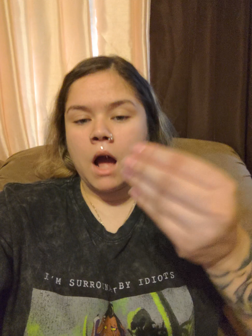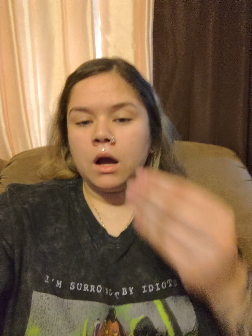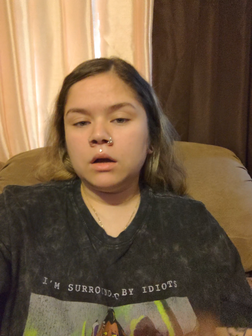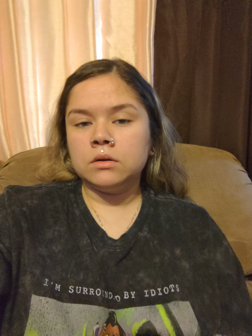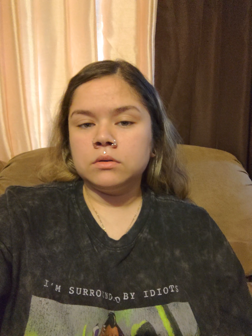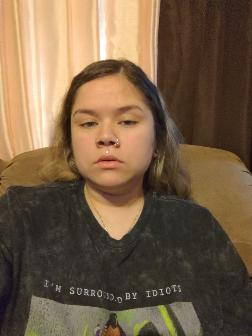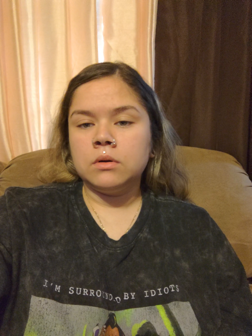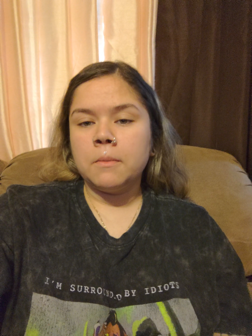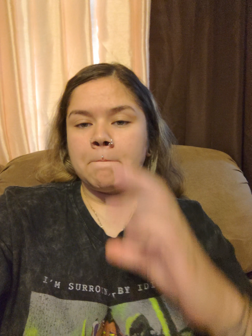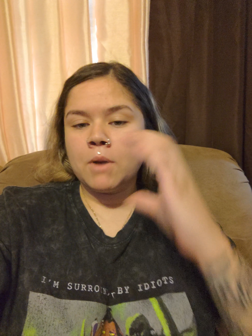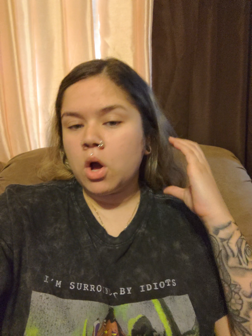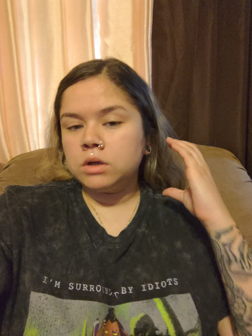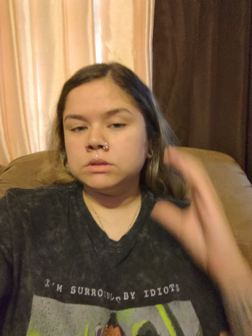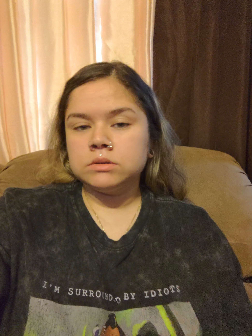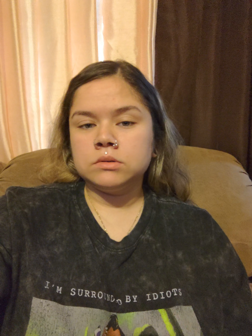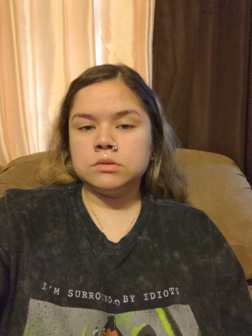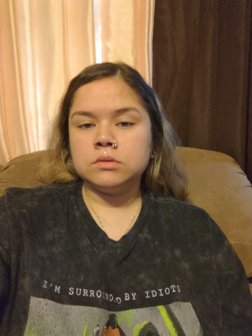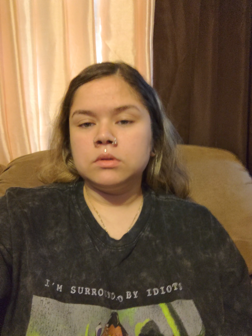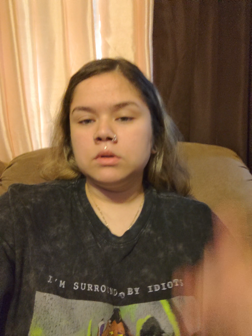bus